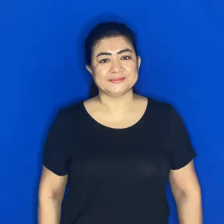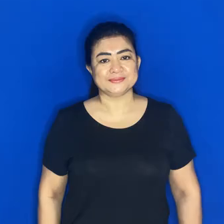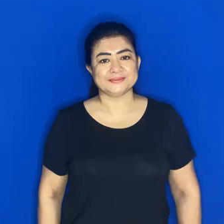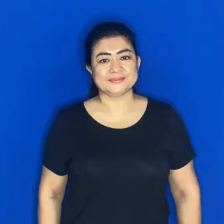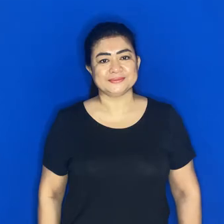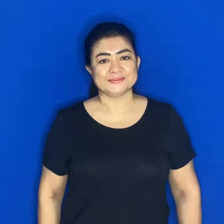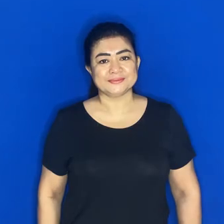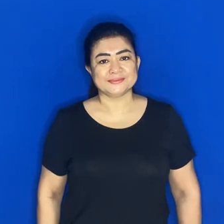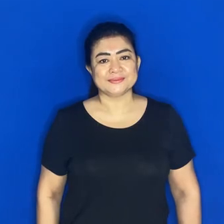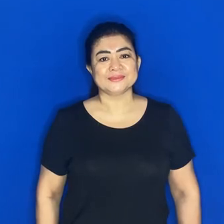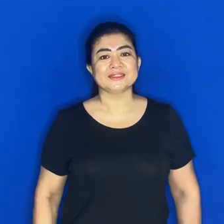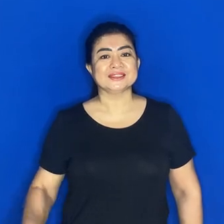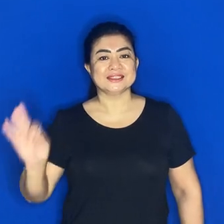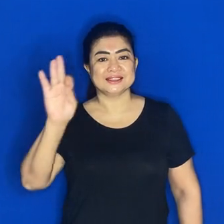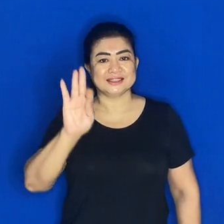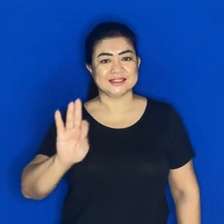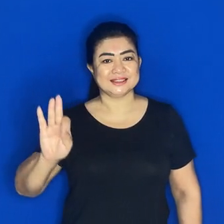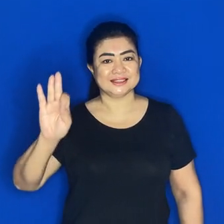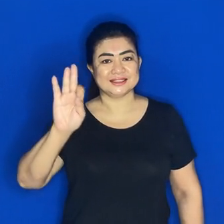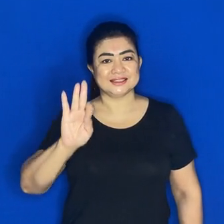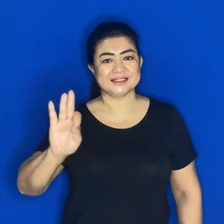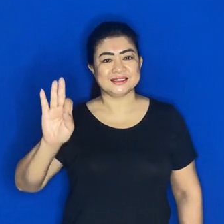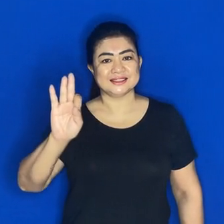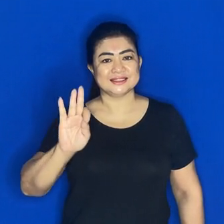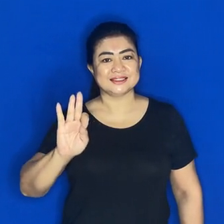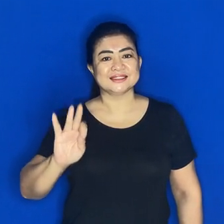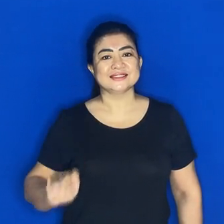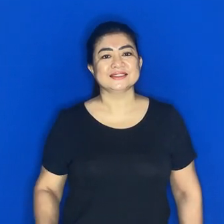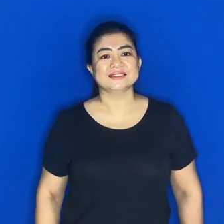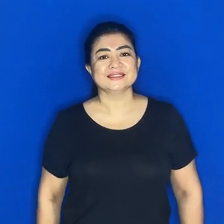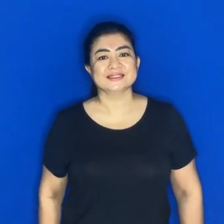friday